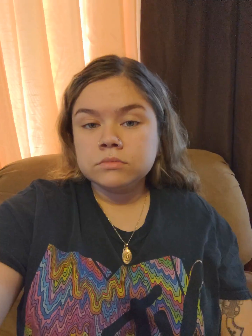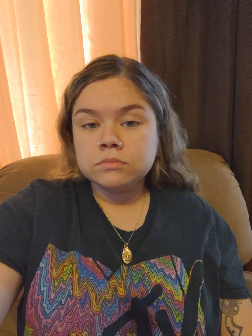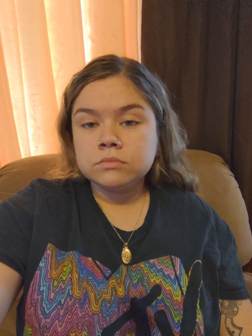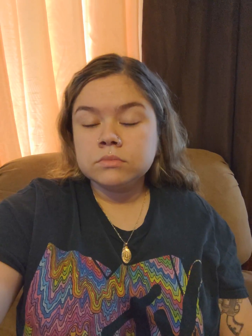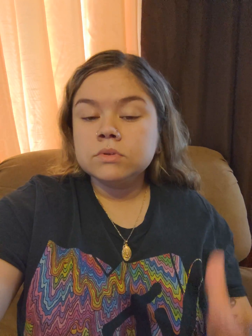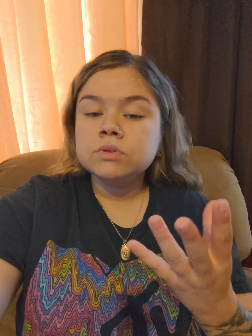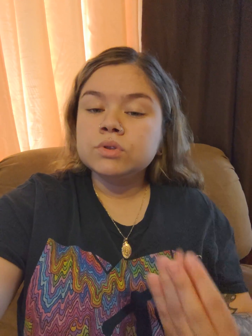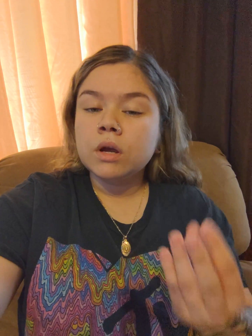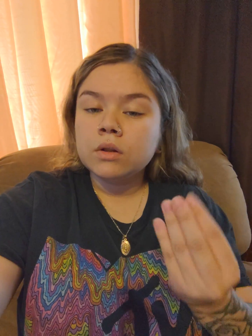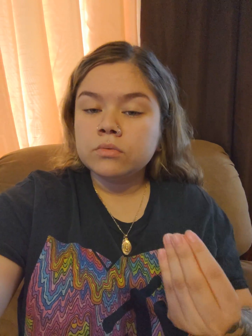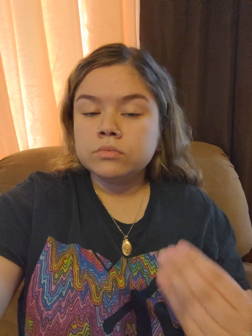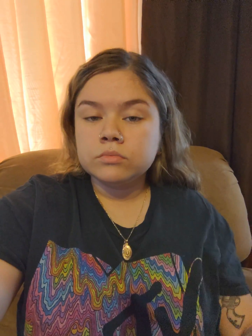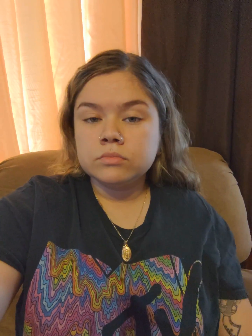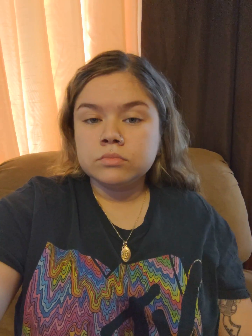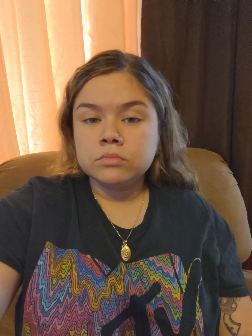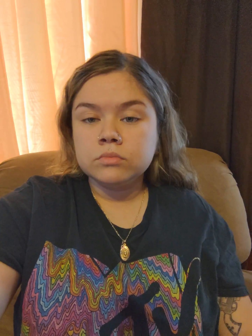gentle